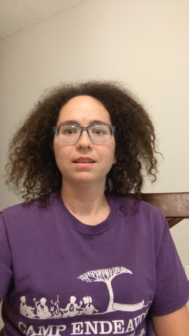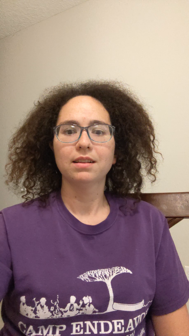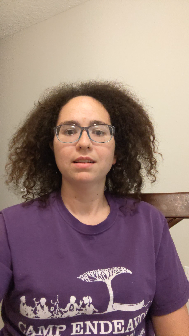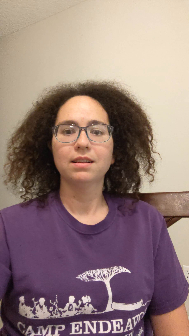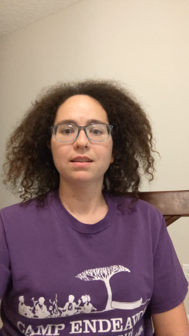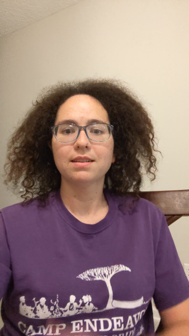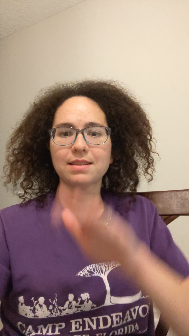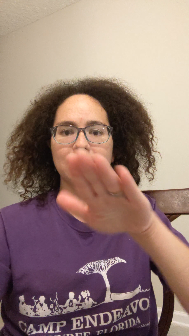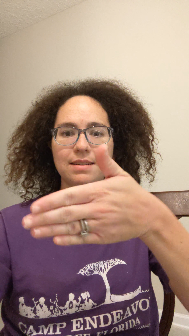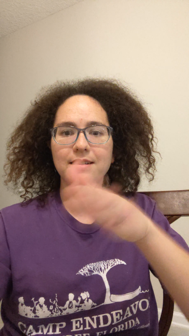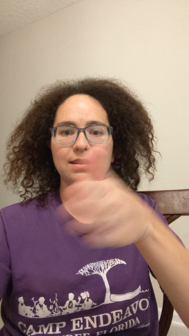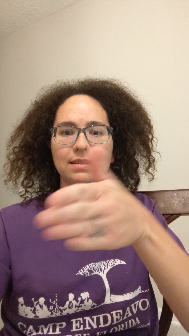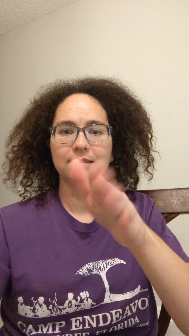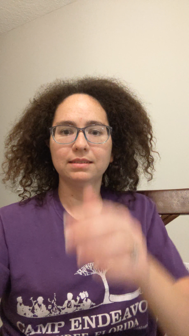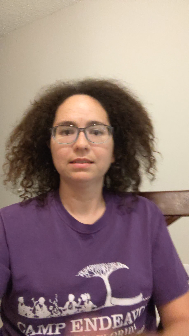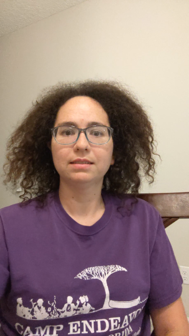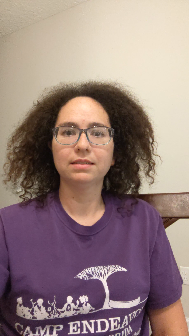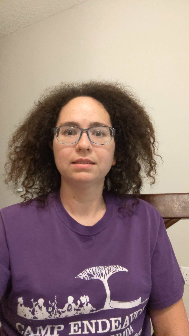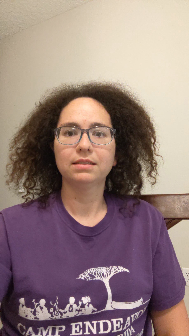share